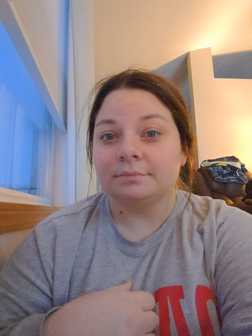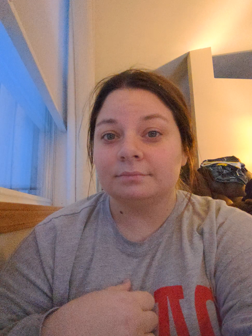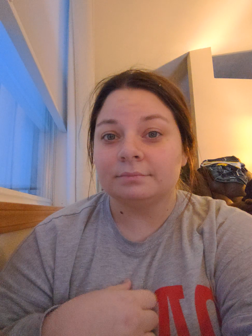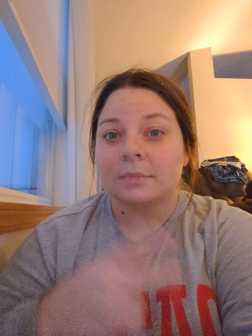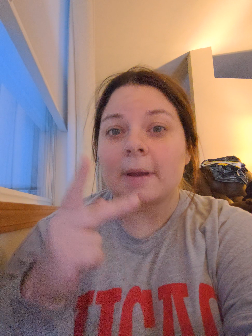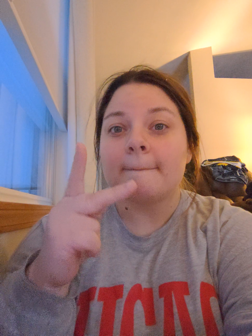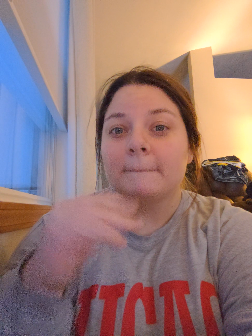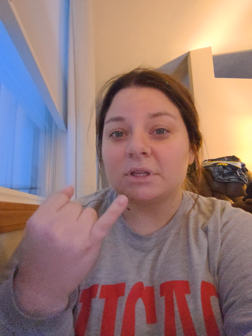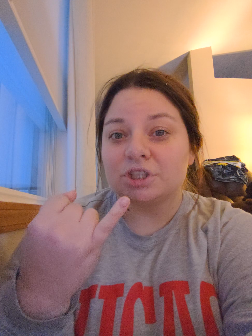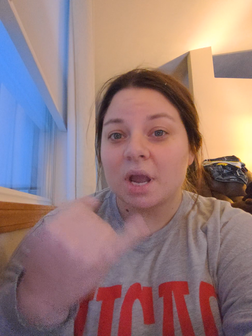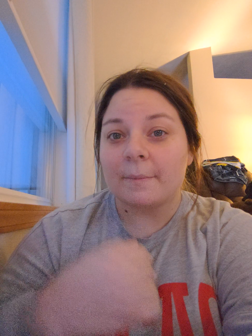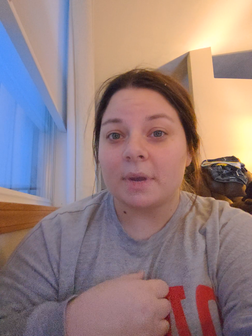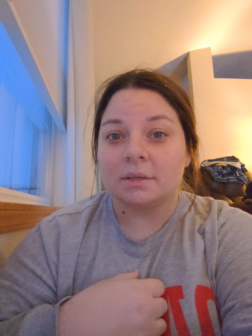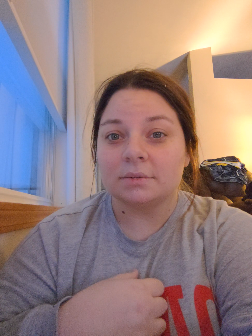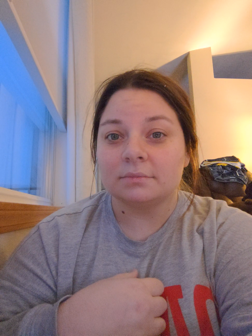pajamas